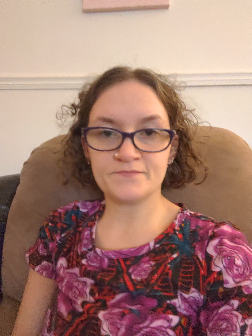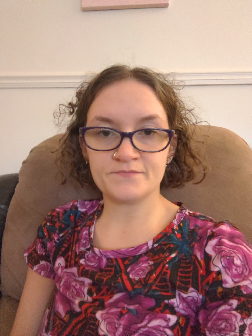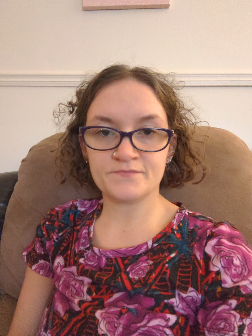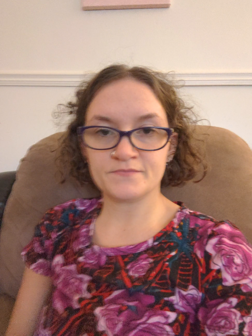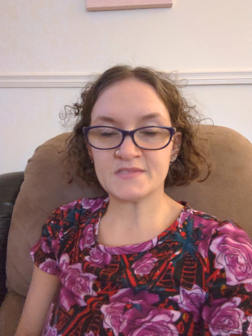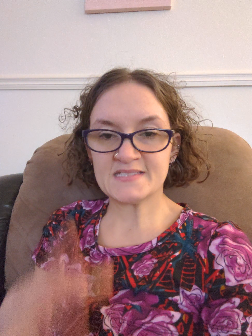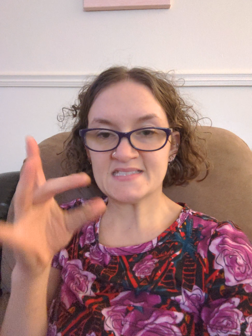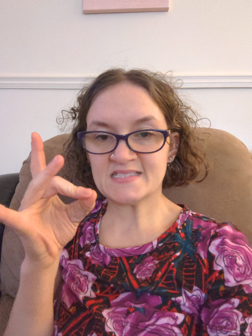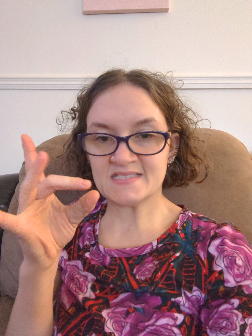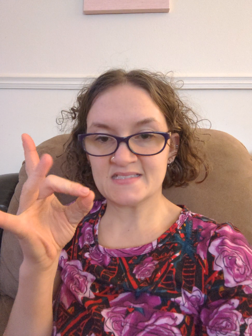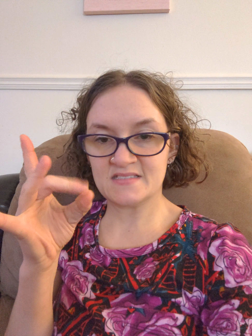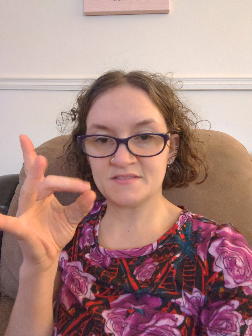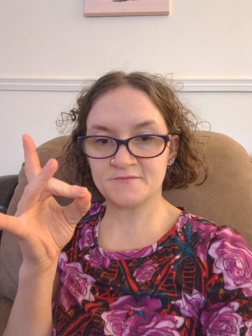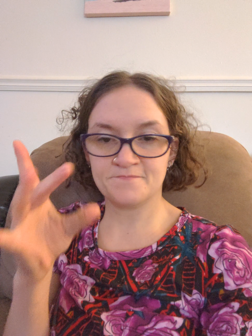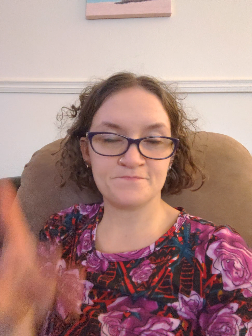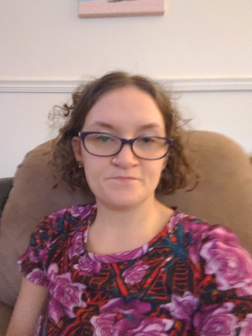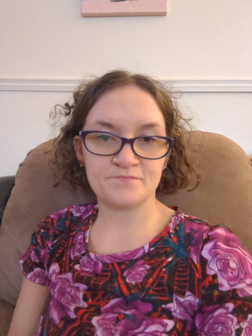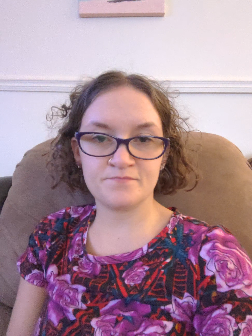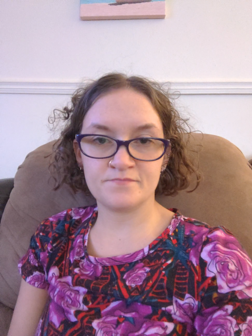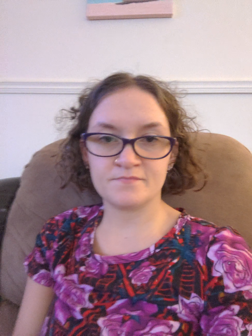sticky